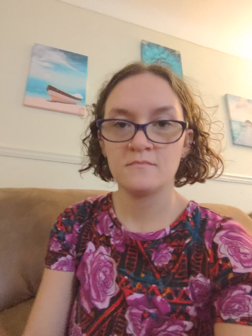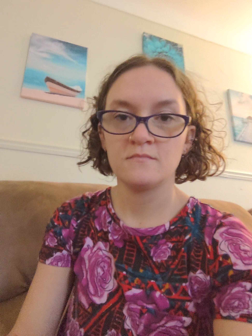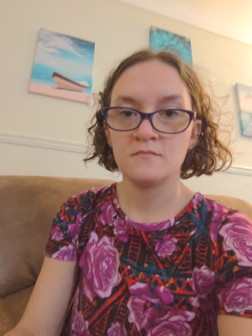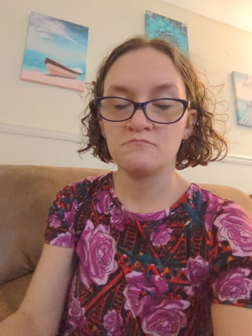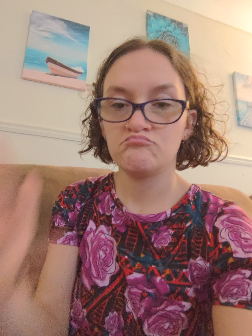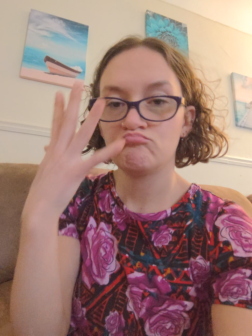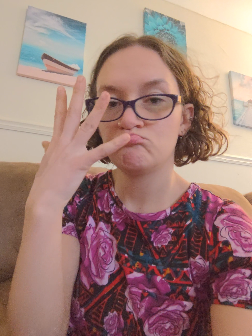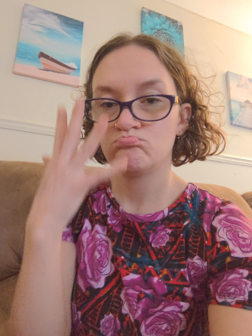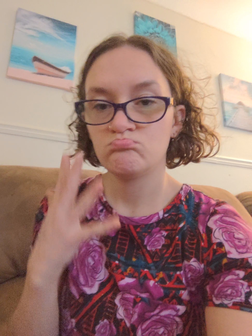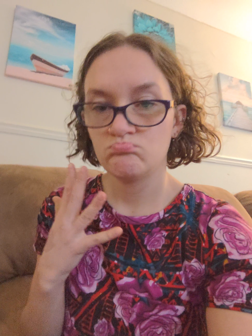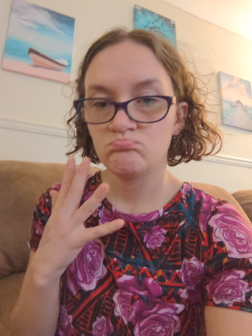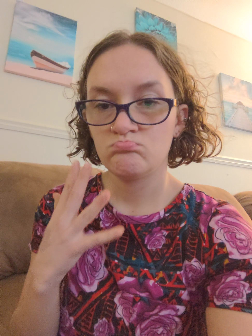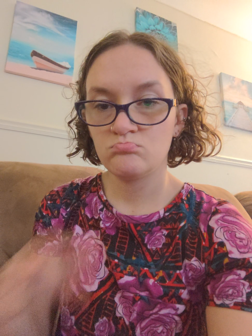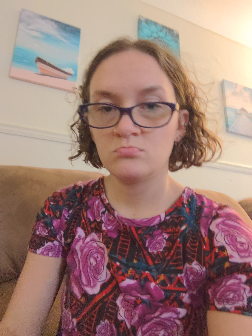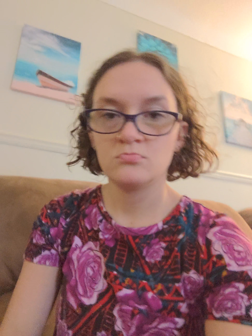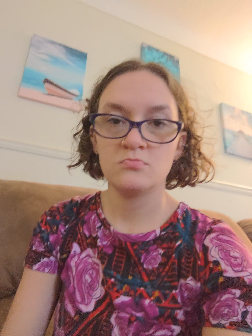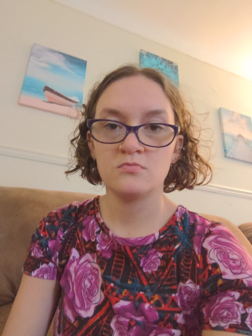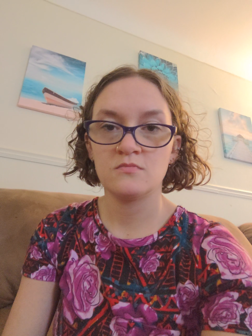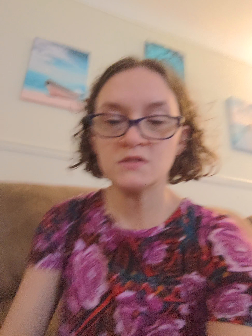sad